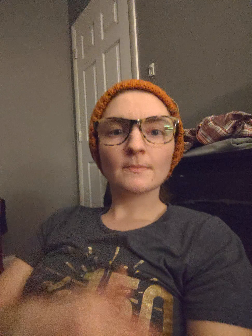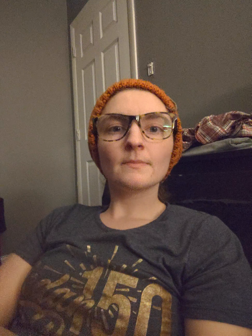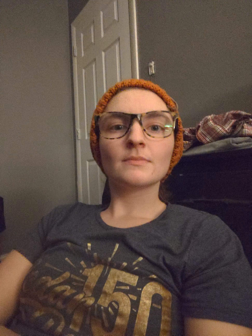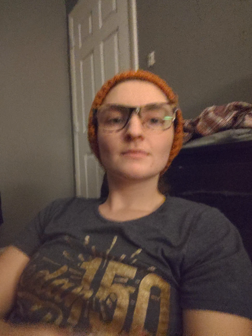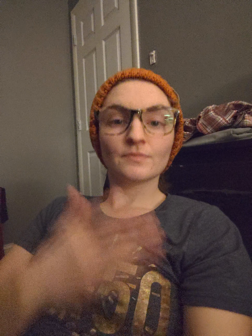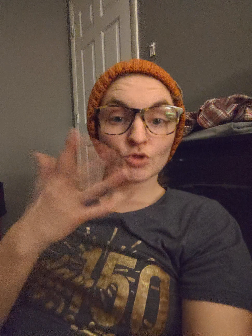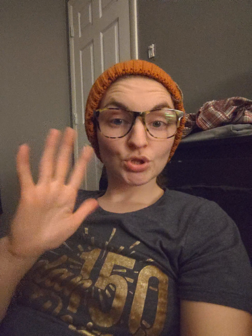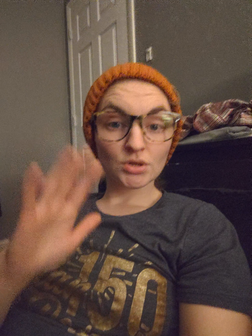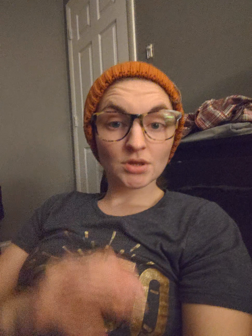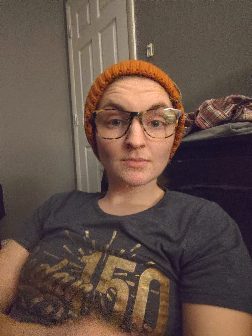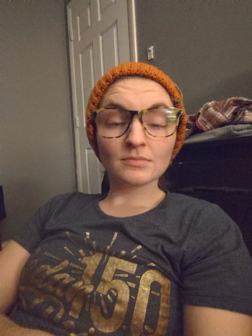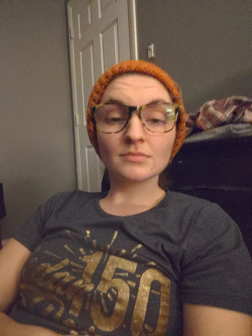finish